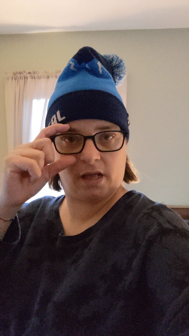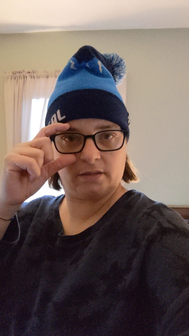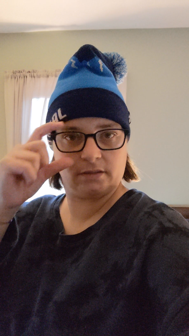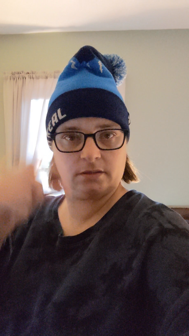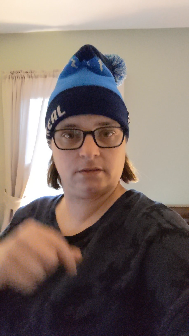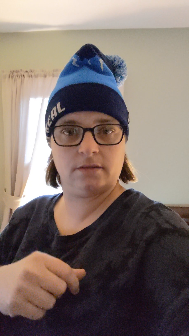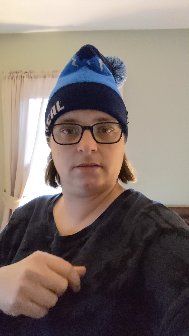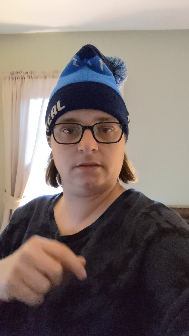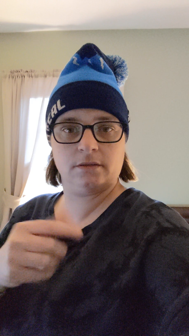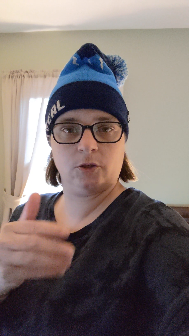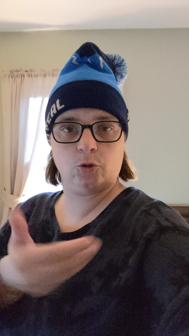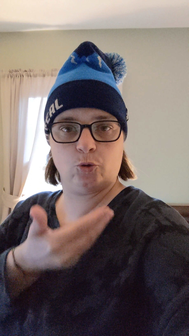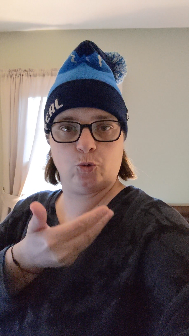new